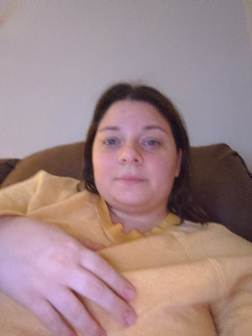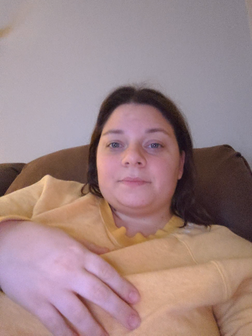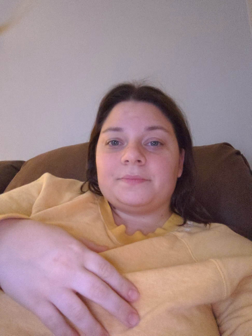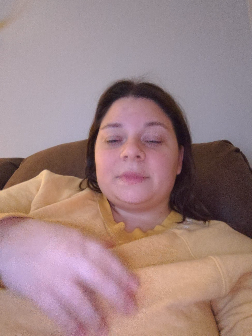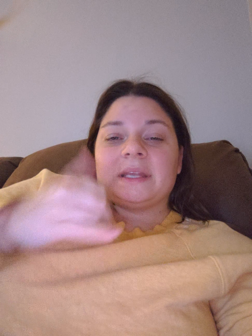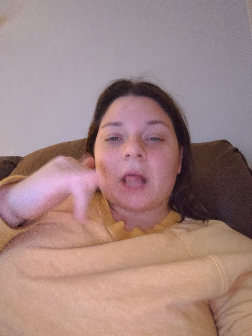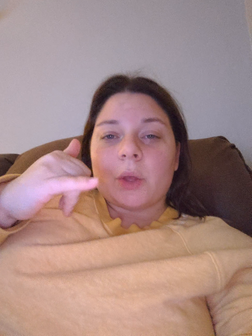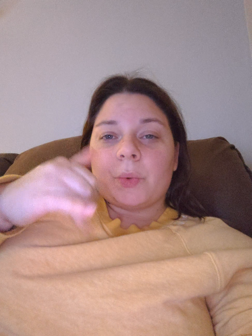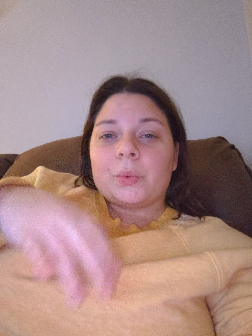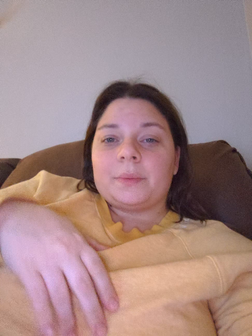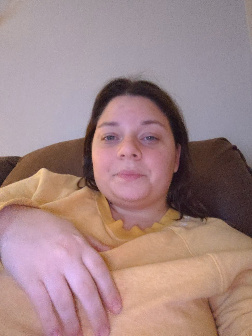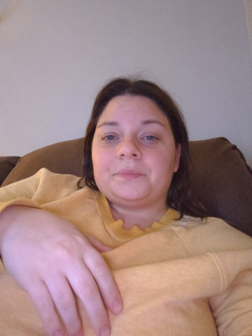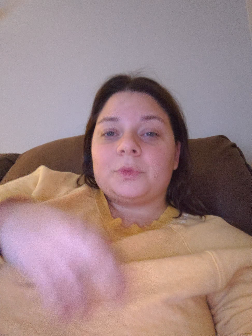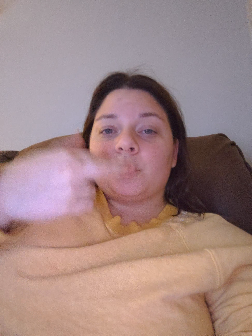yellow